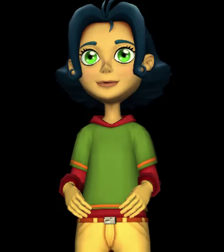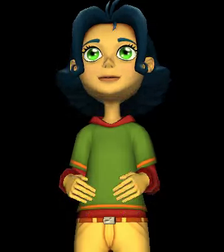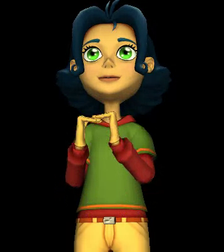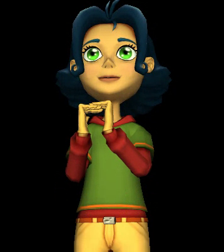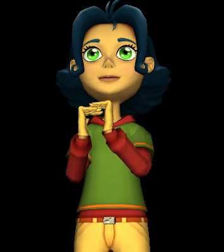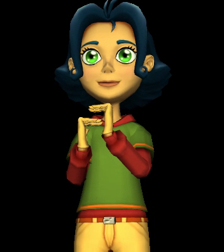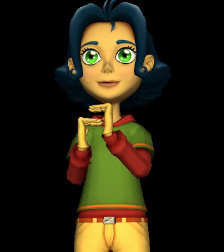تحت